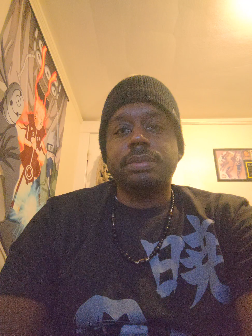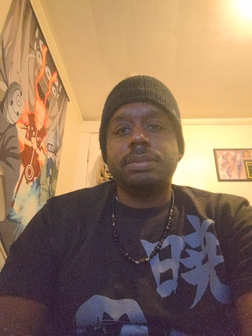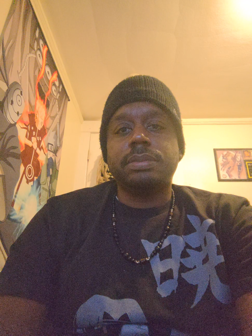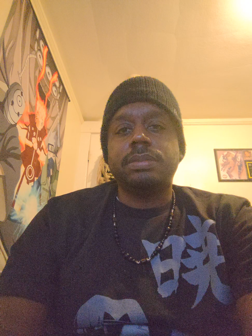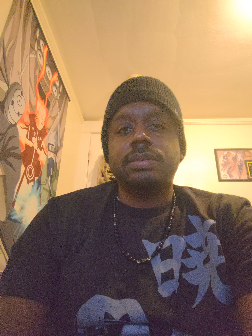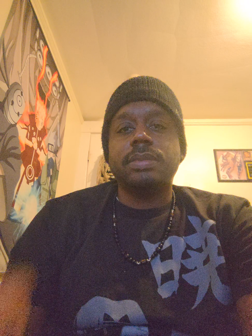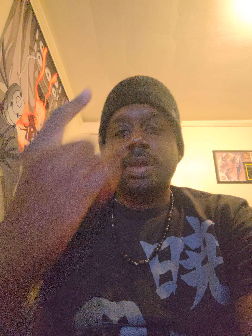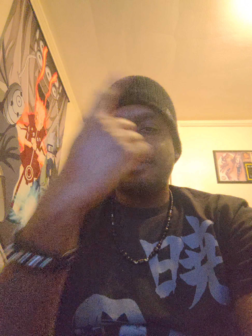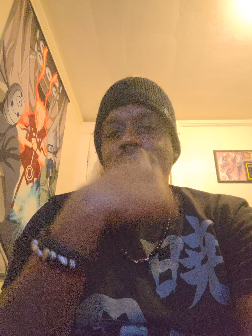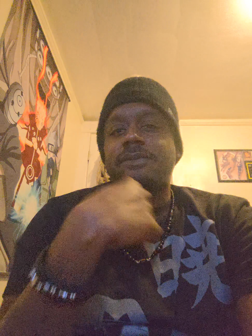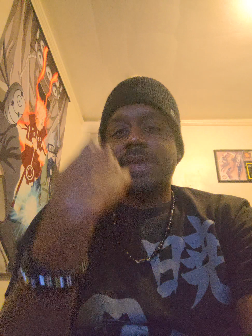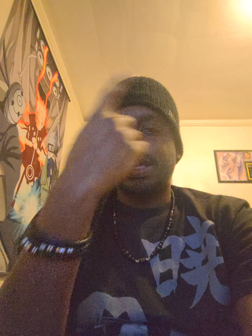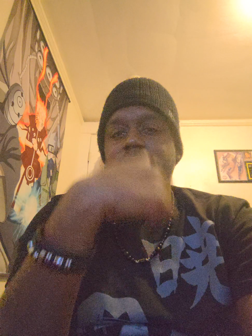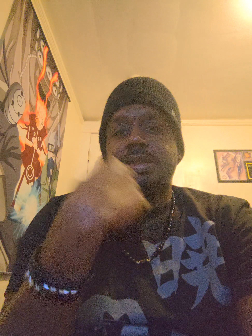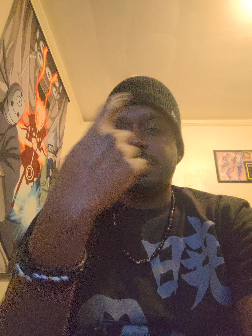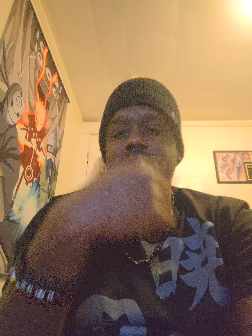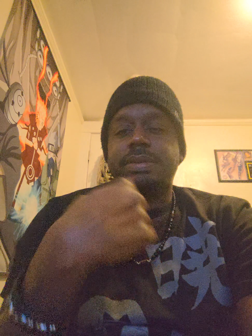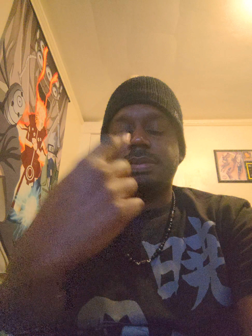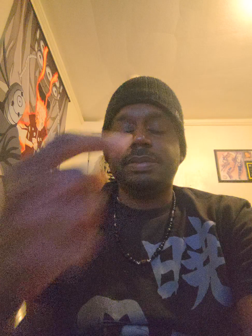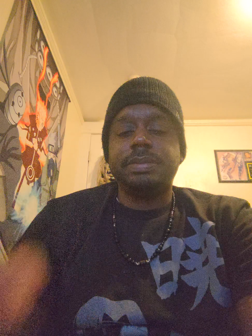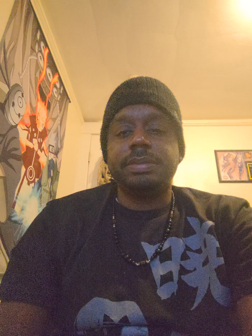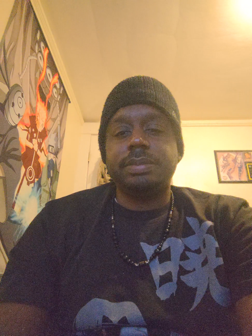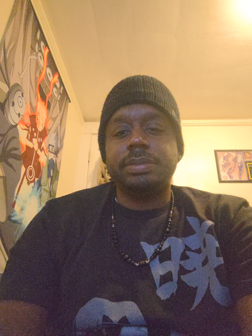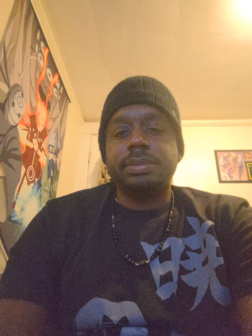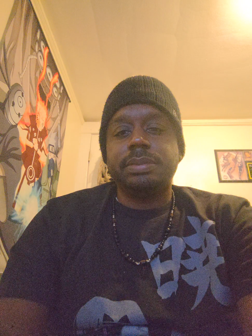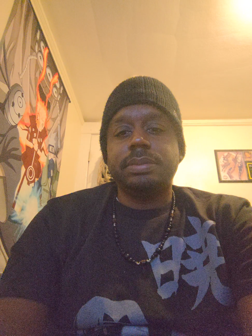face